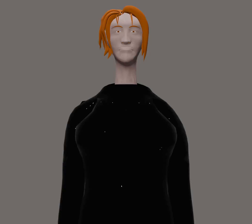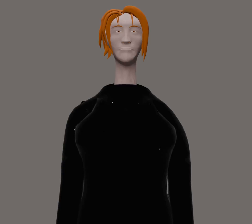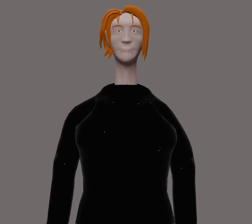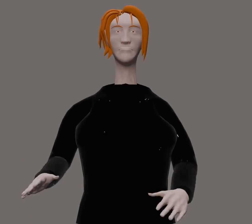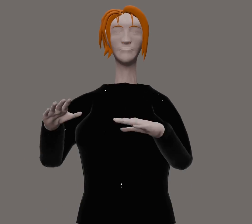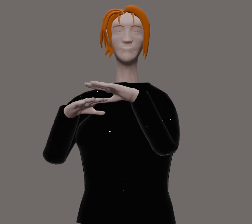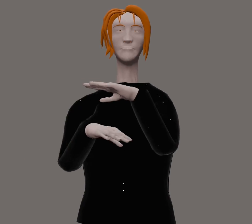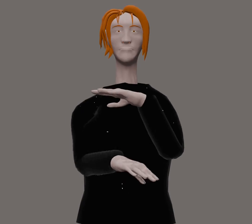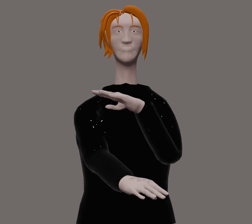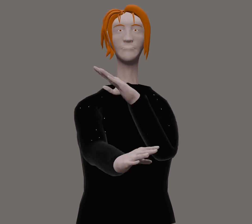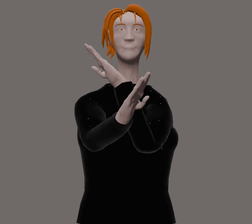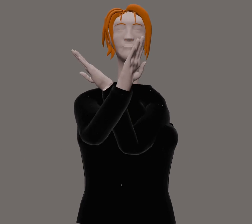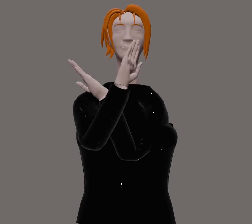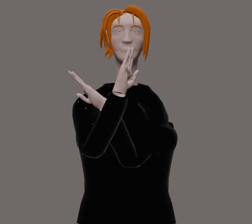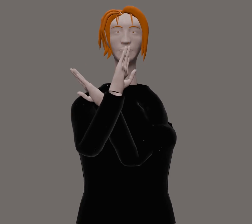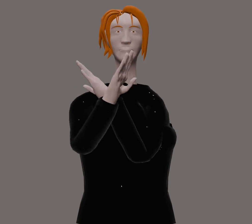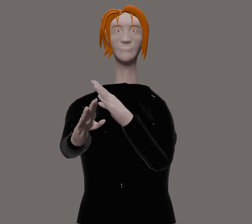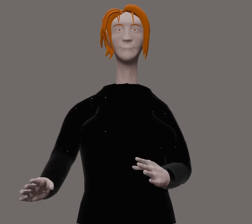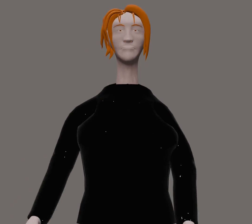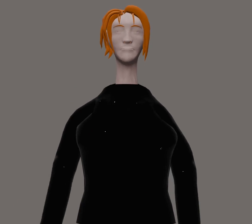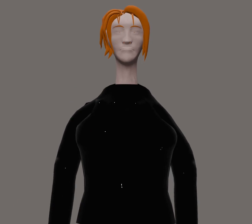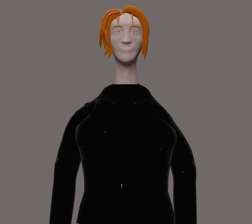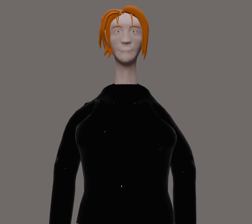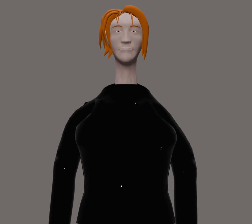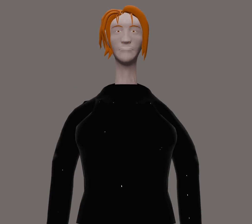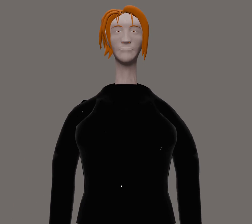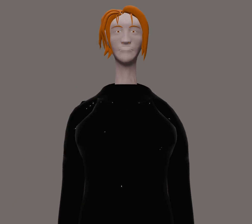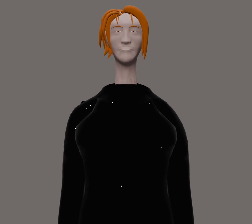Blockade